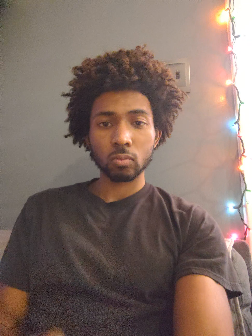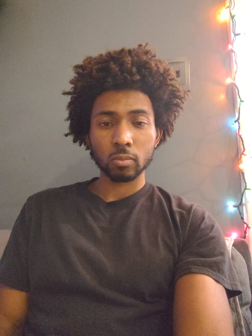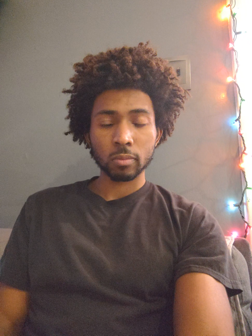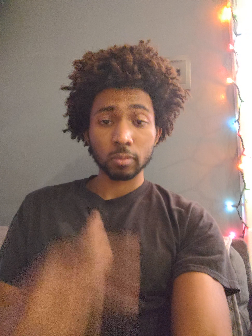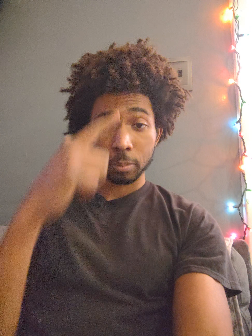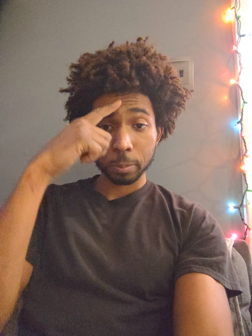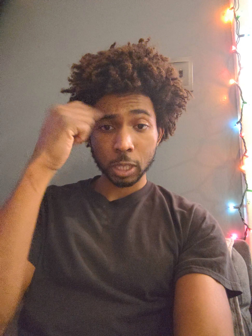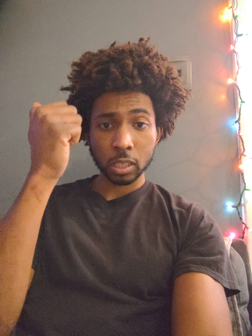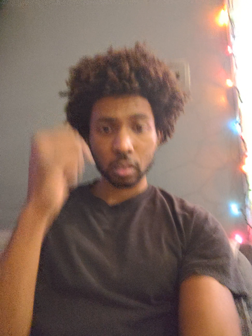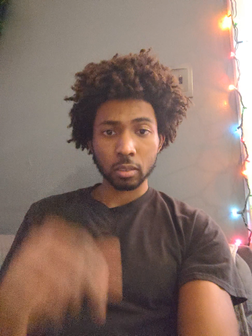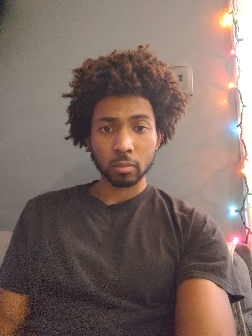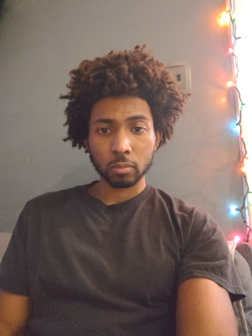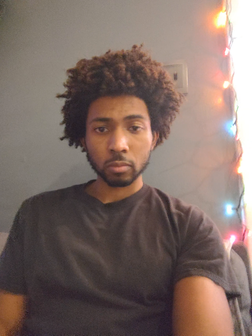because